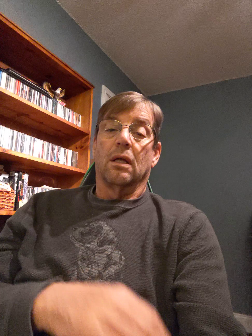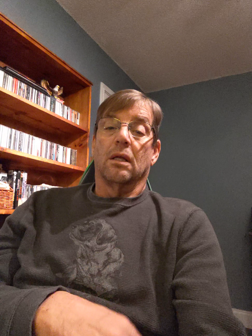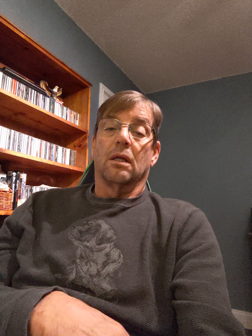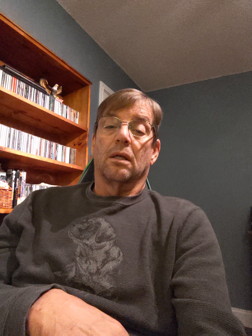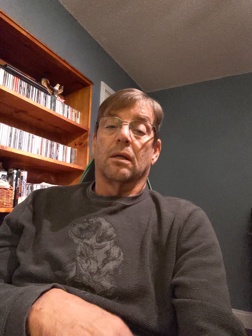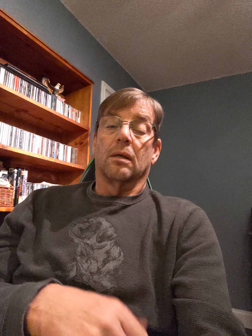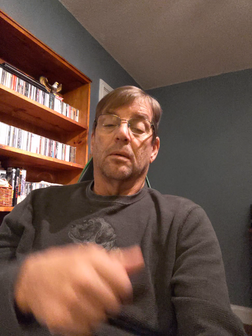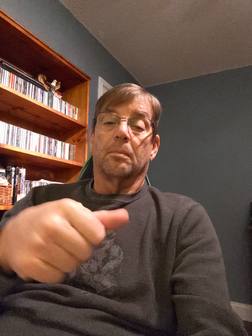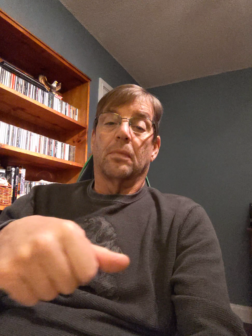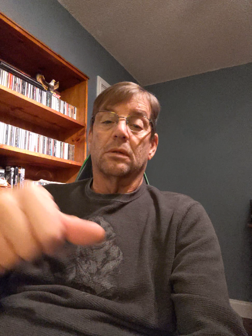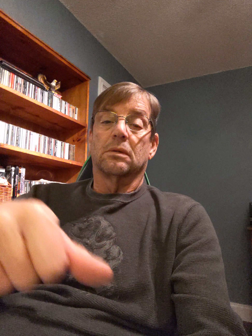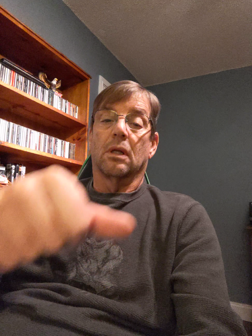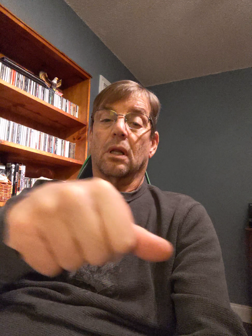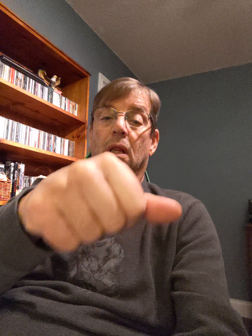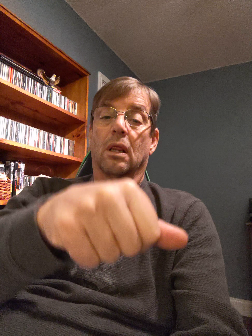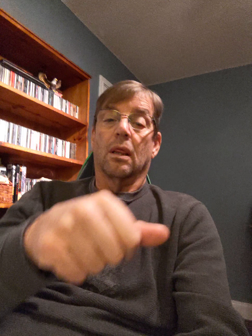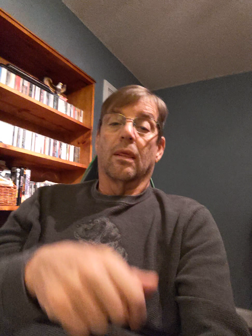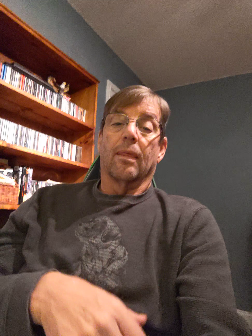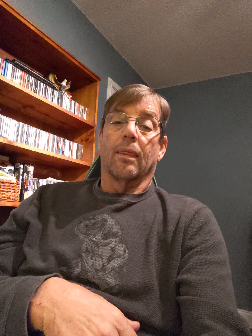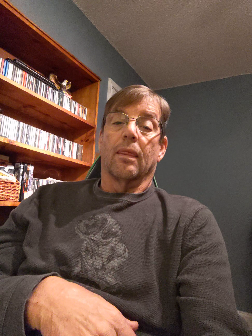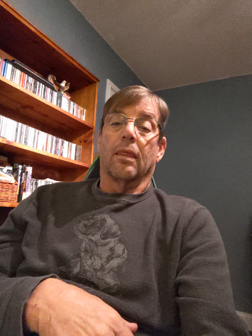puzzle